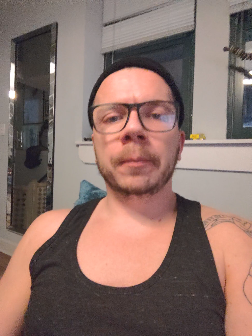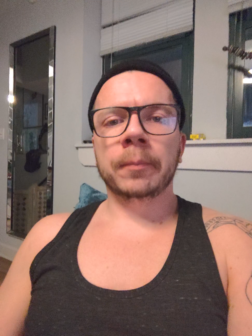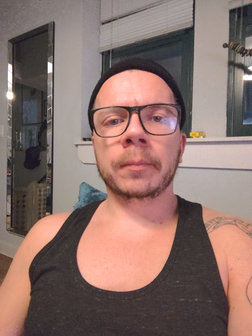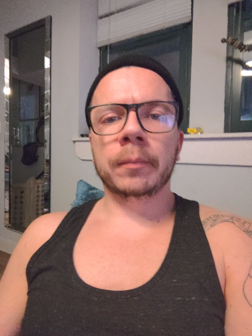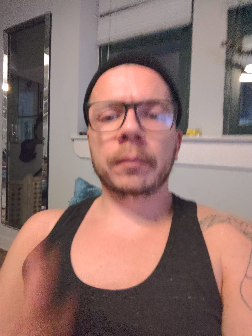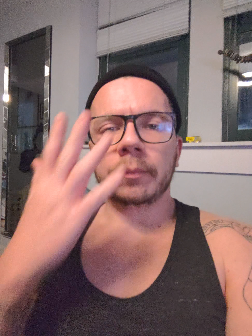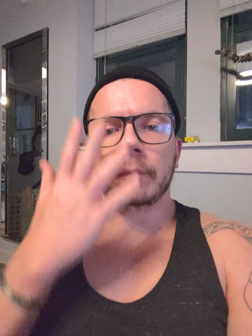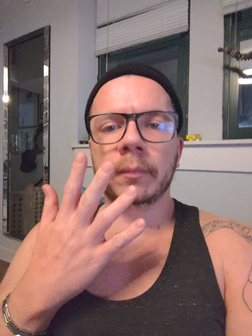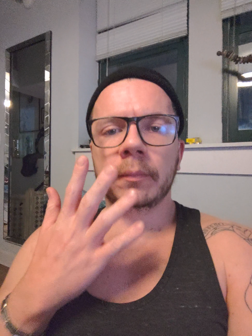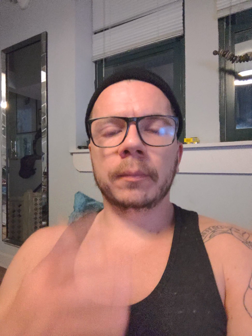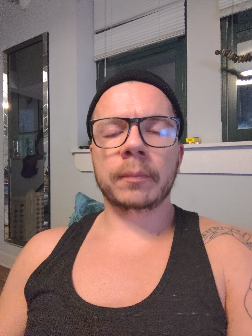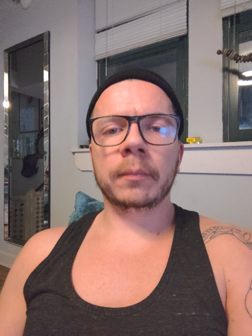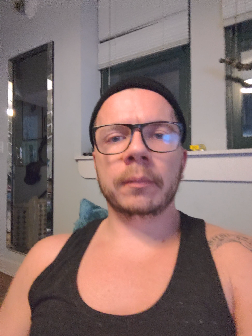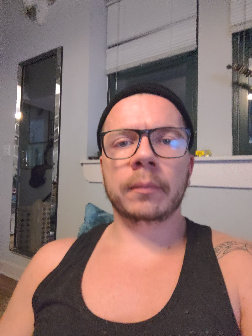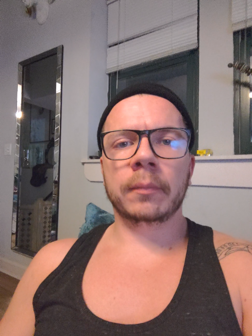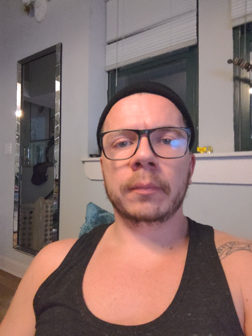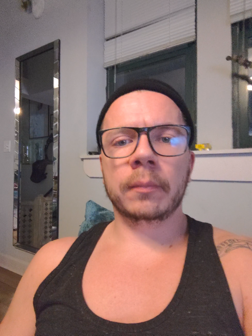sad